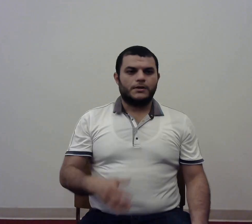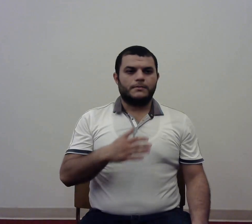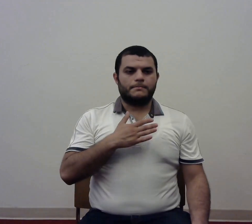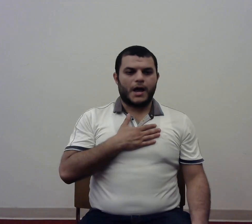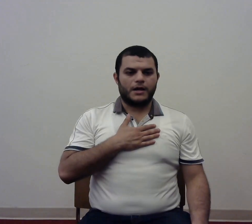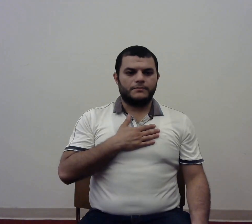mən